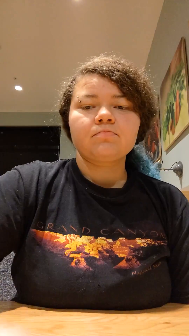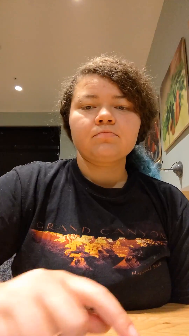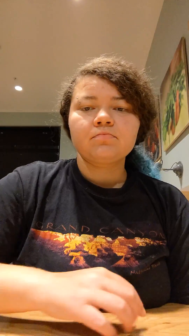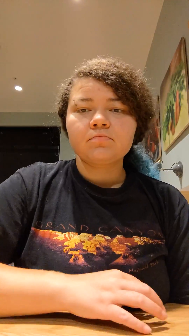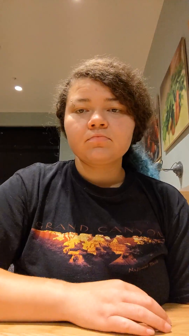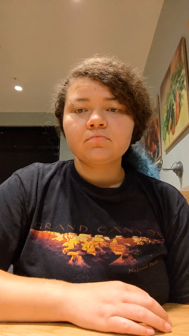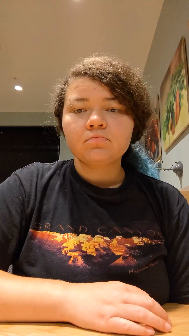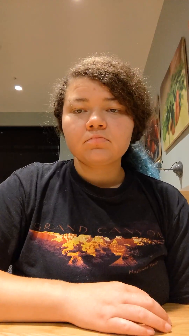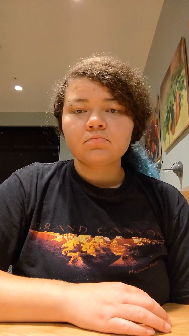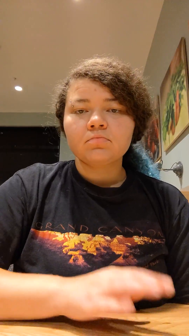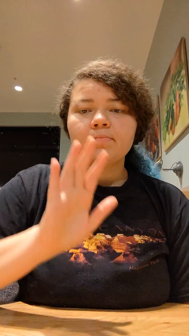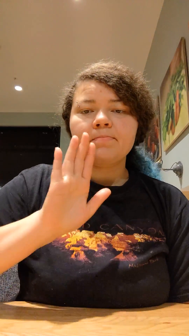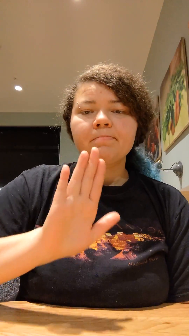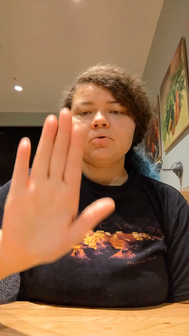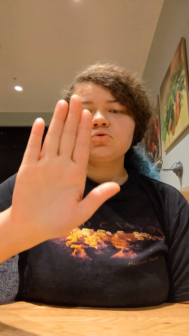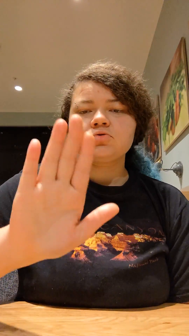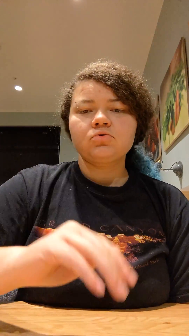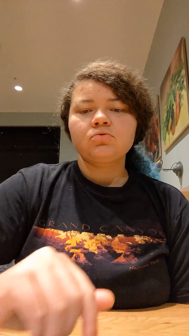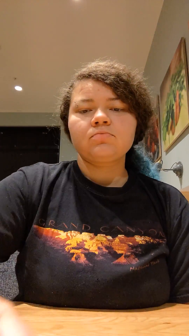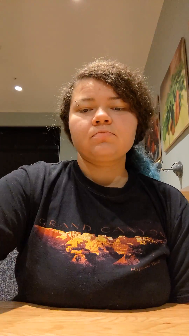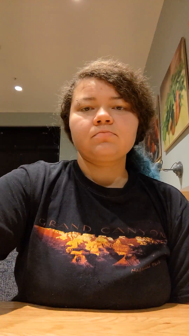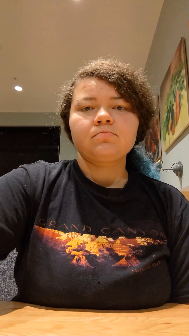push